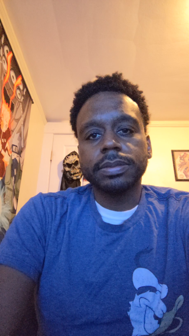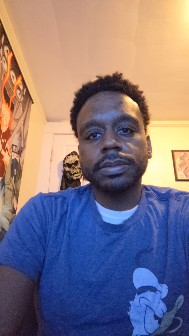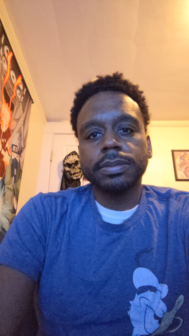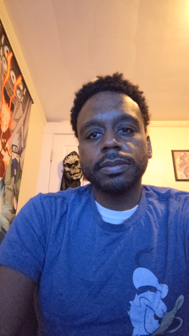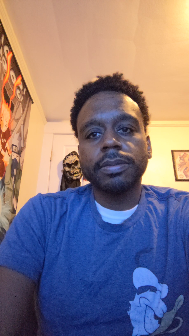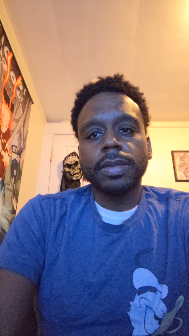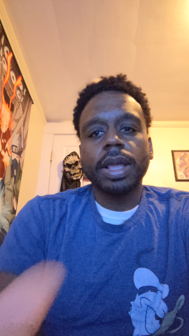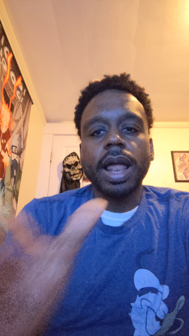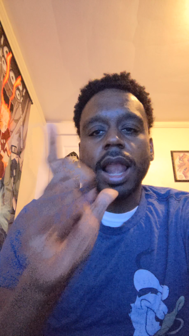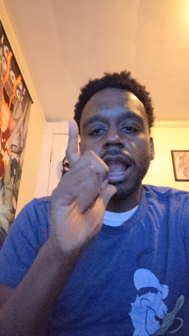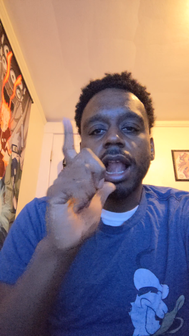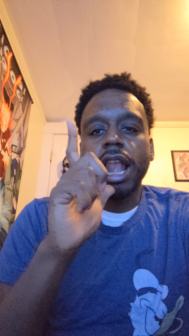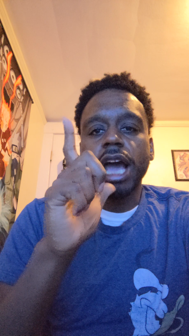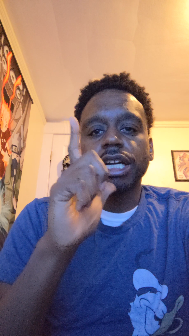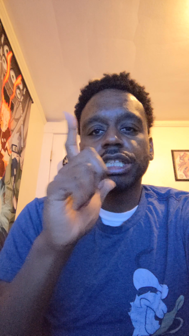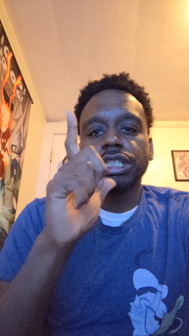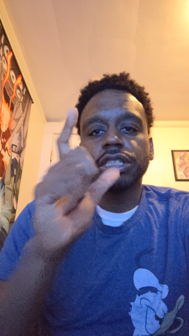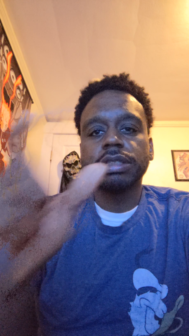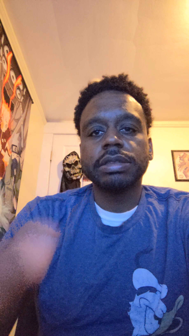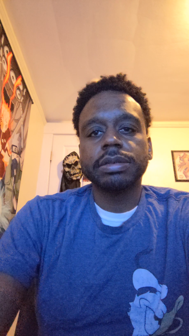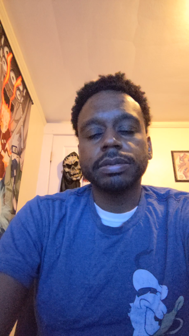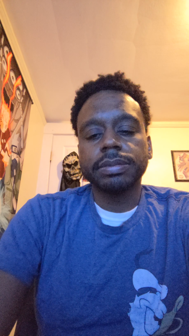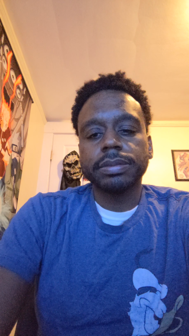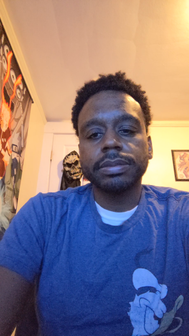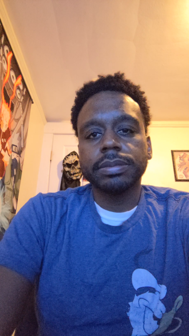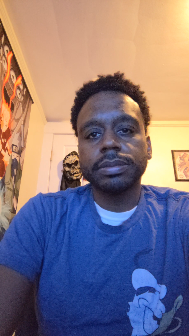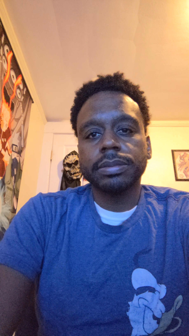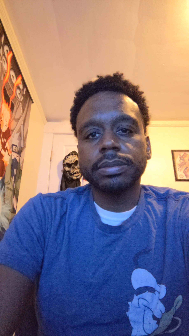lunch